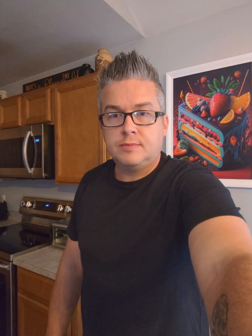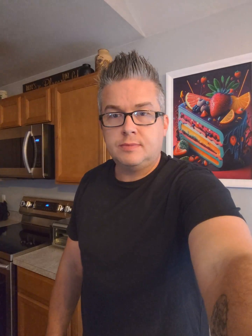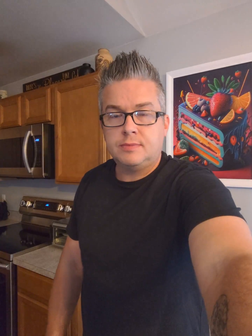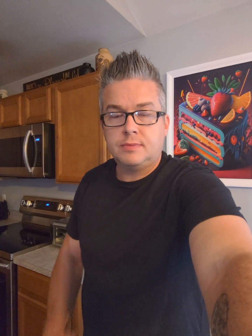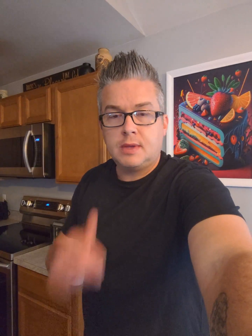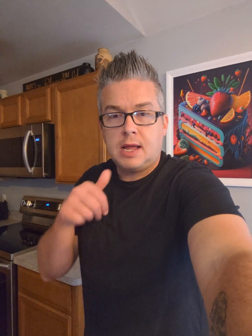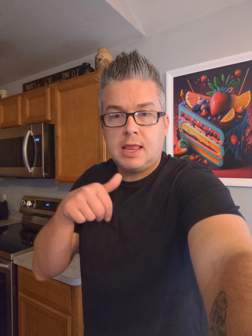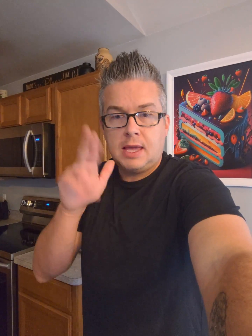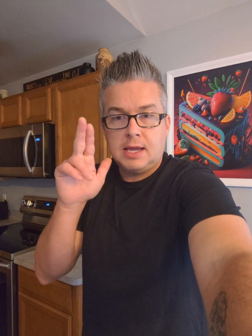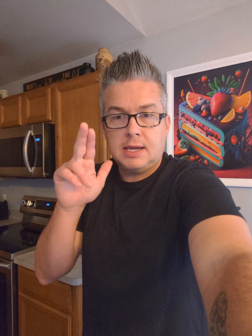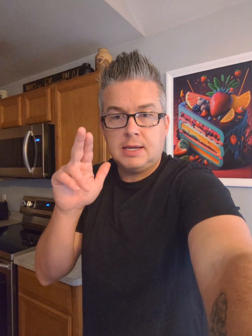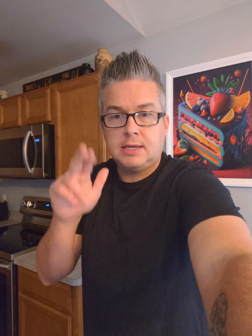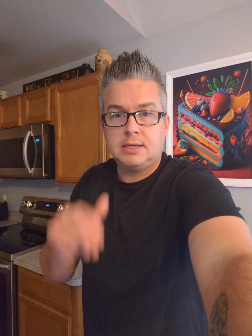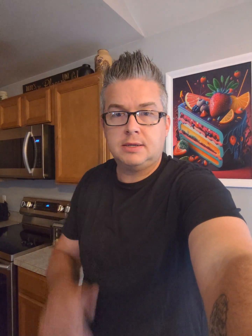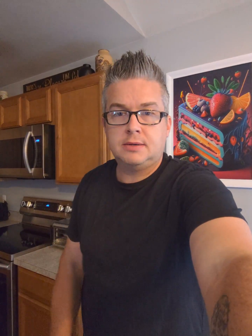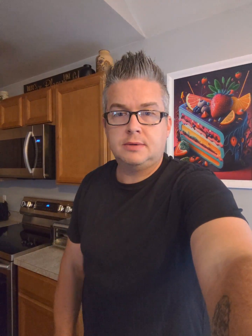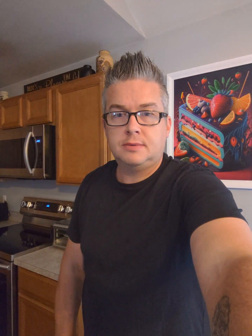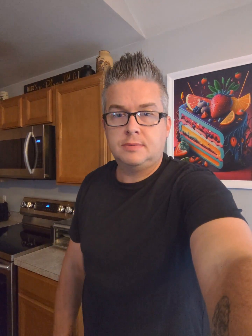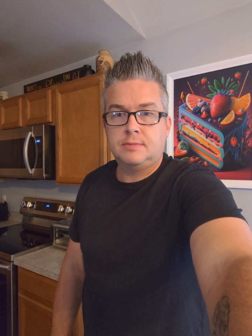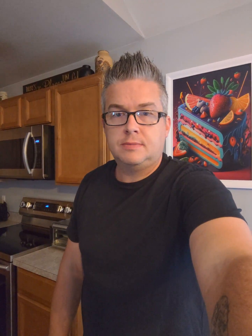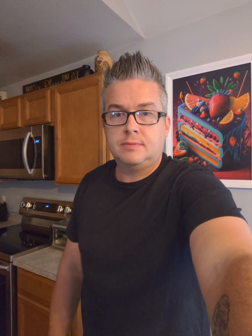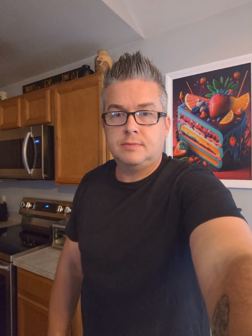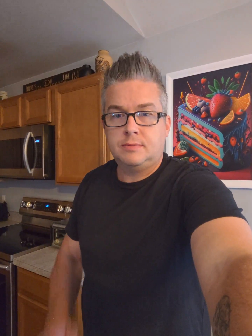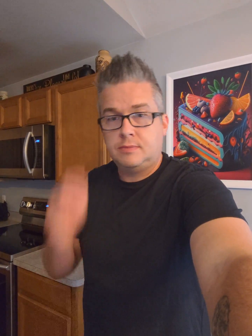lick